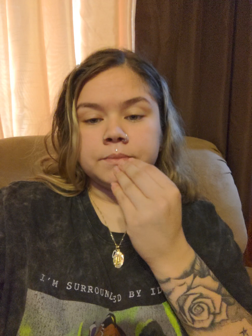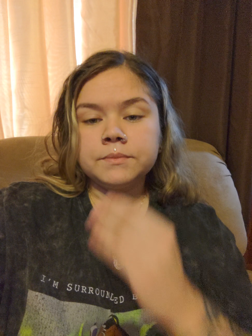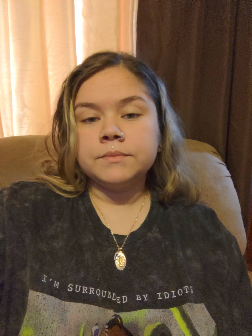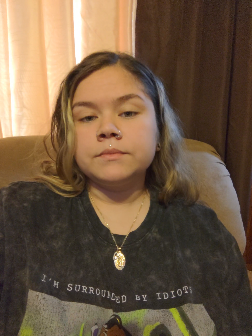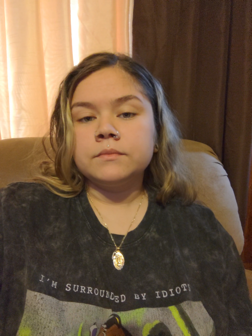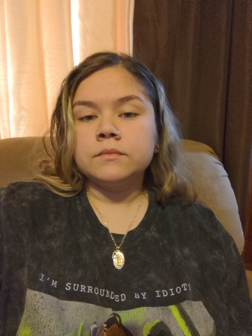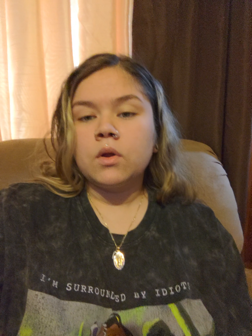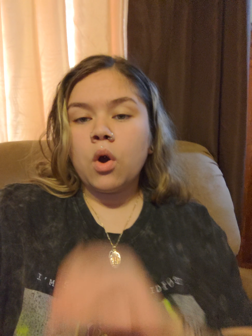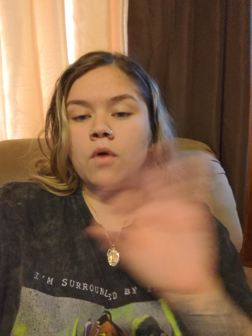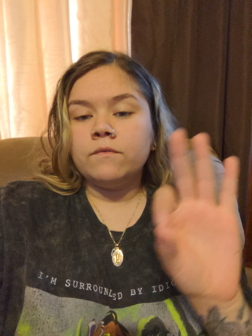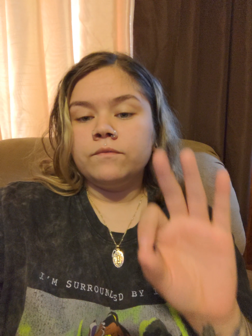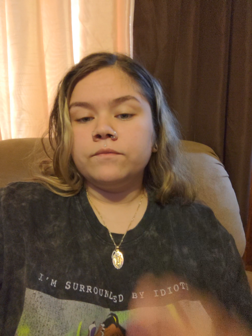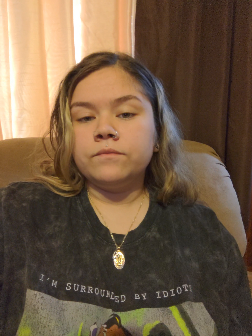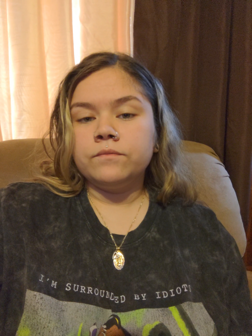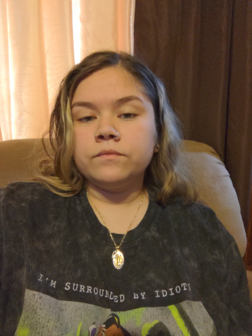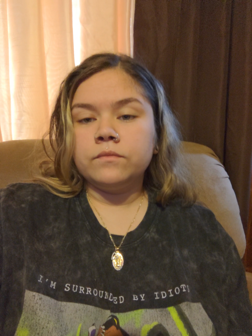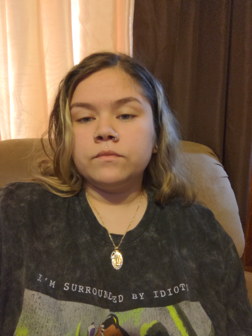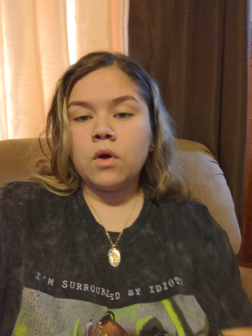of